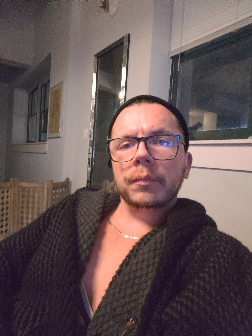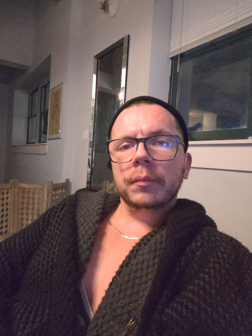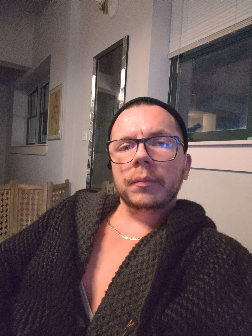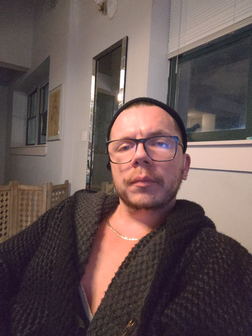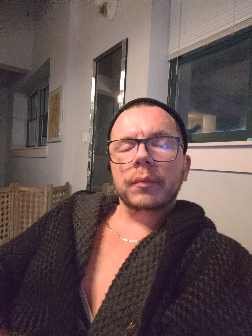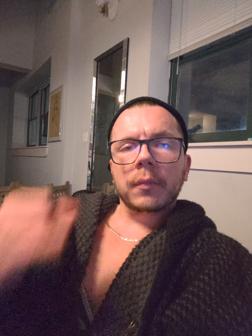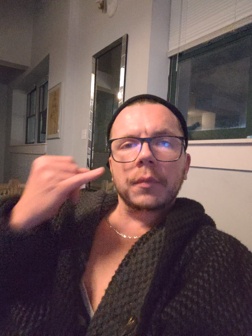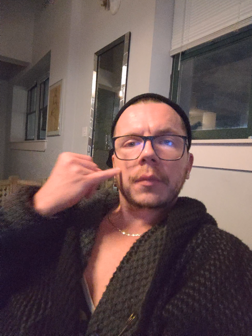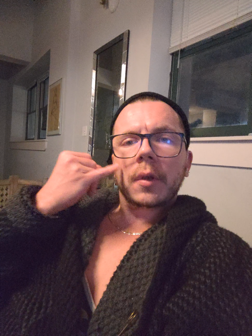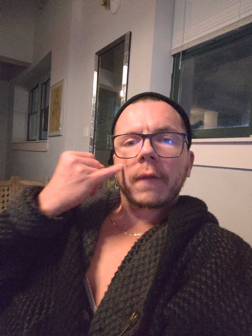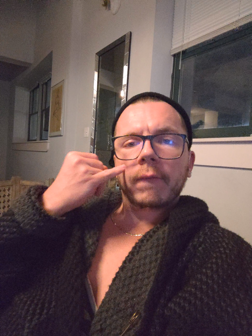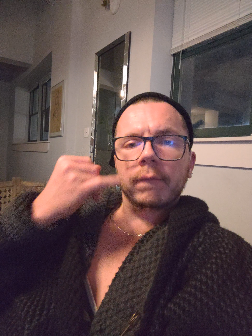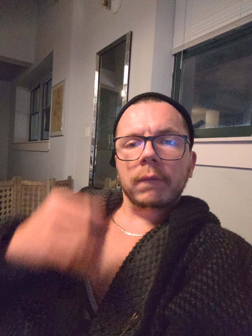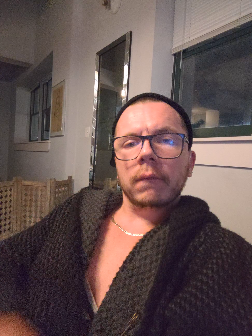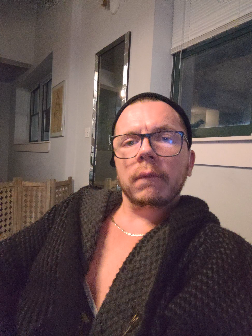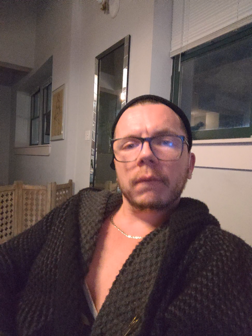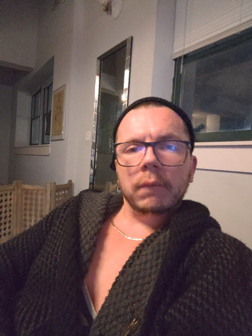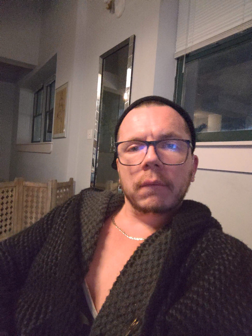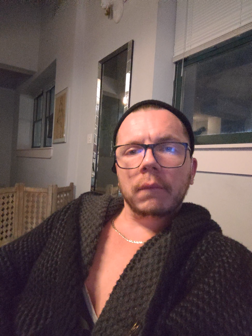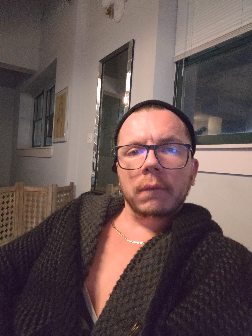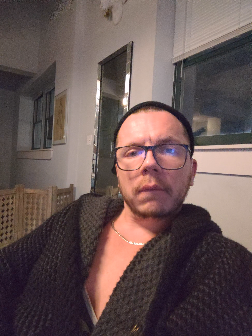if